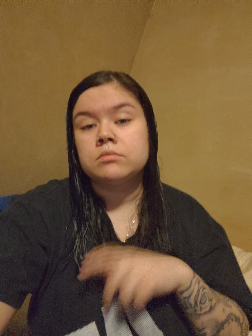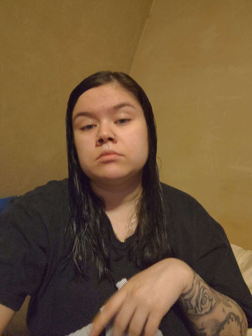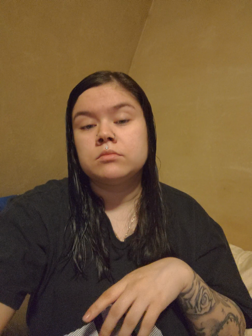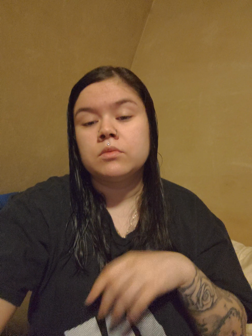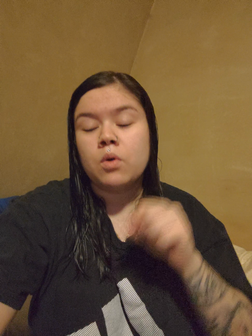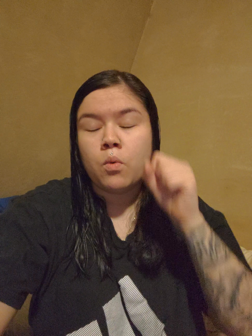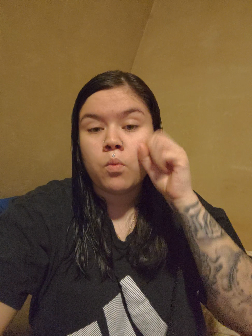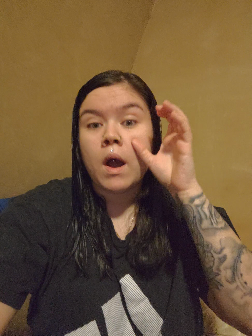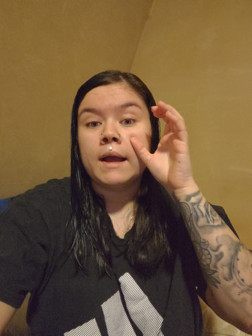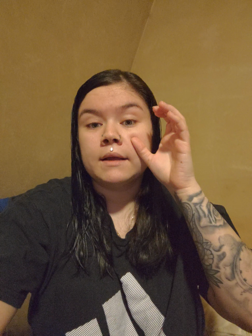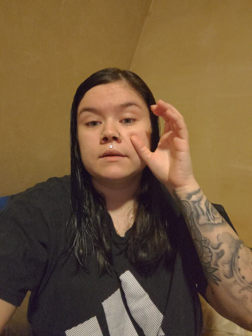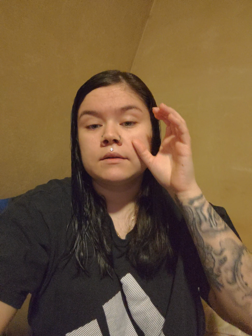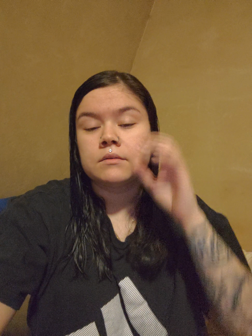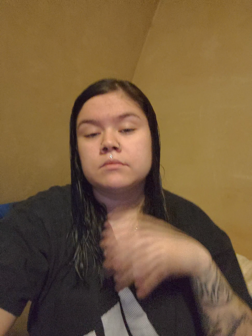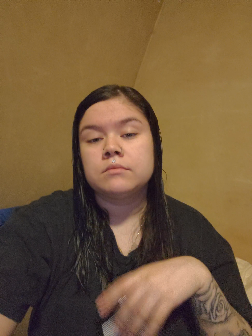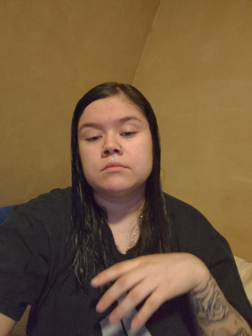awake